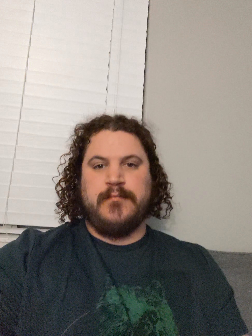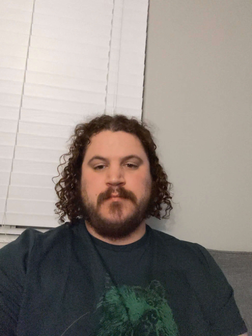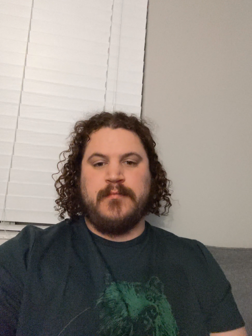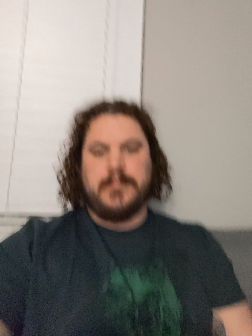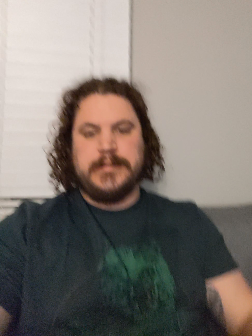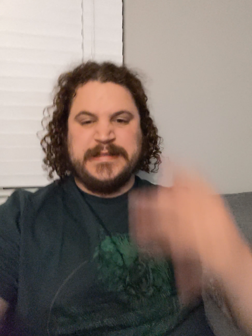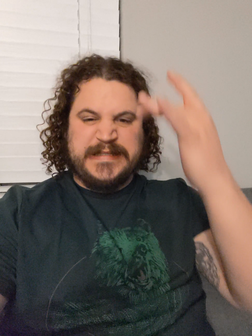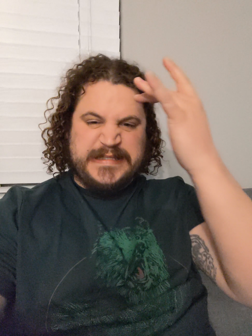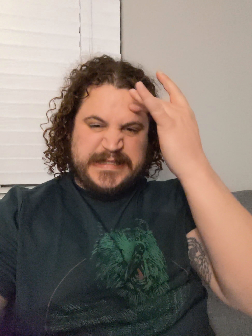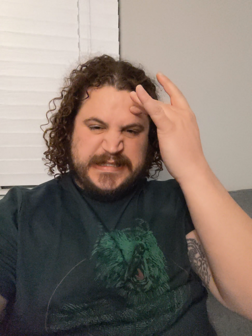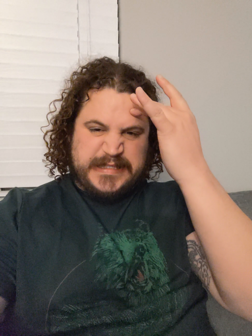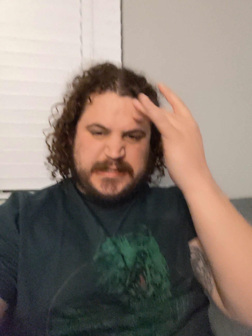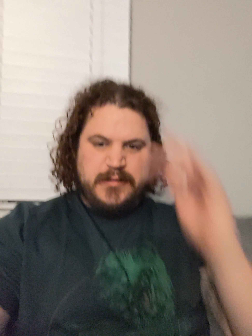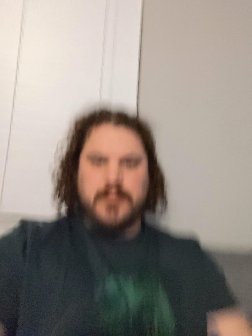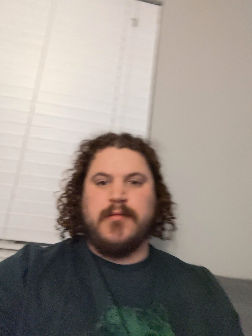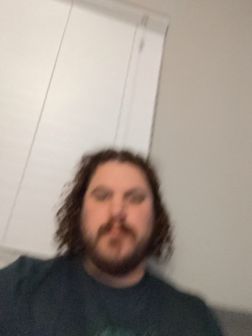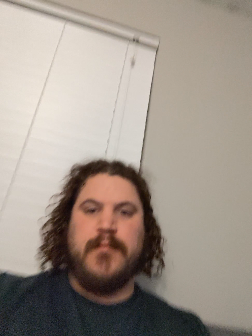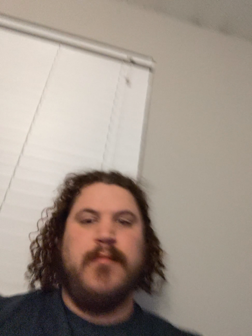sick